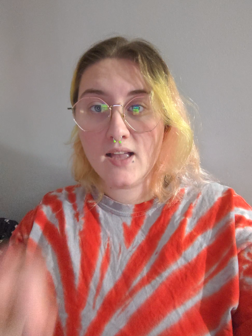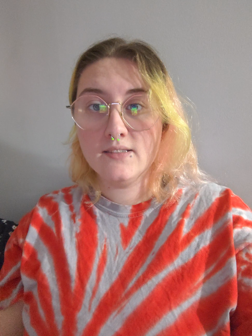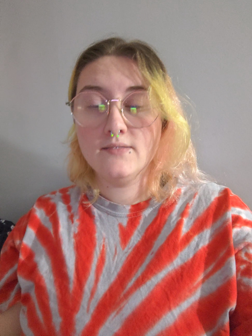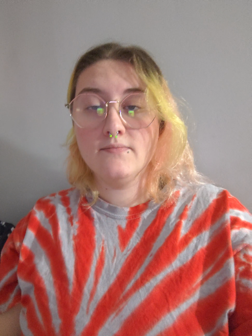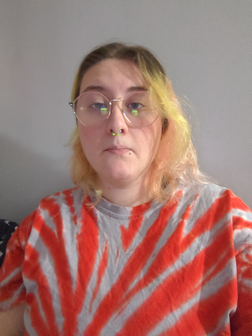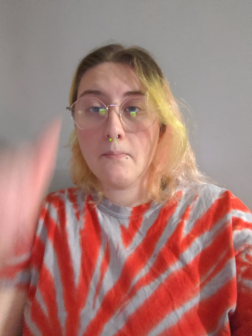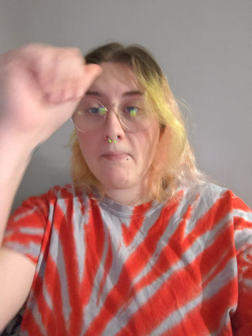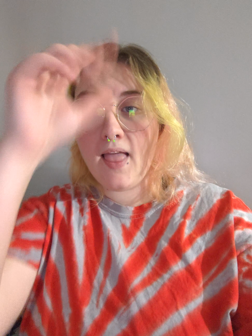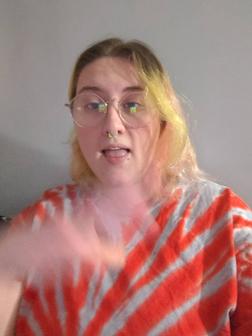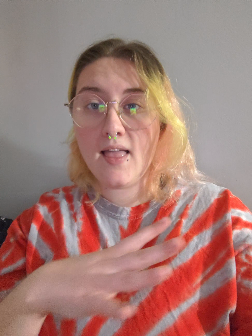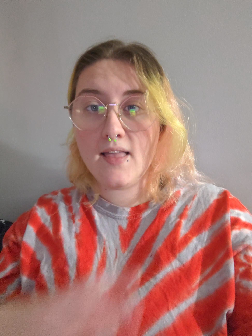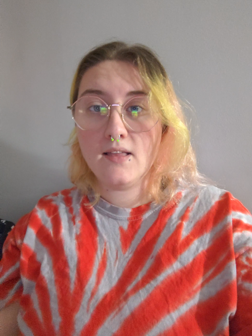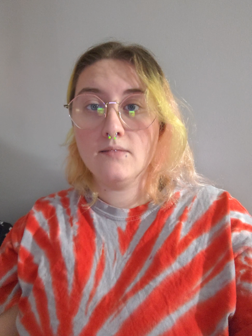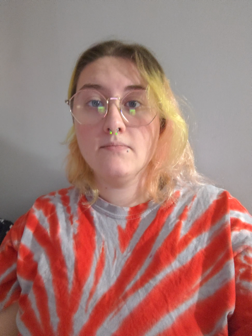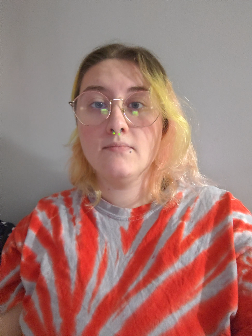man